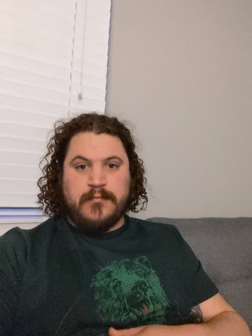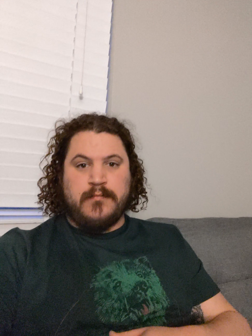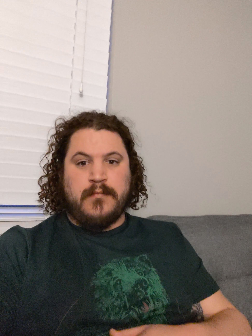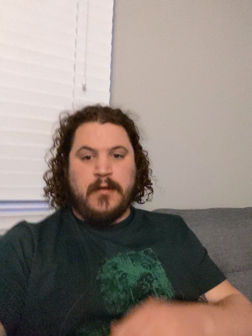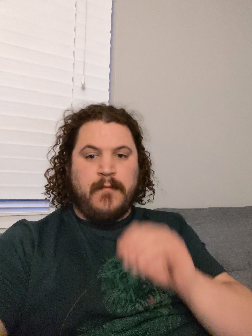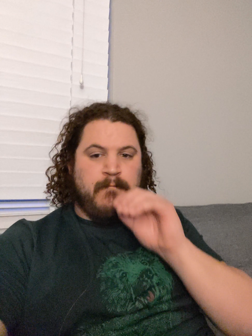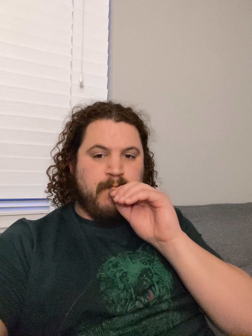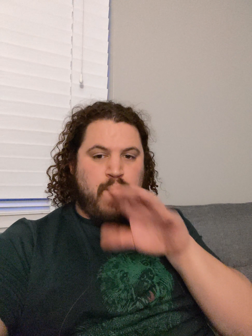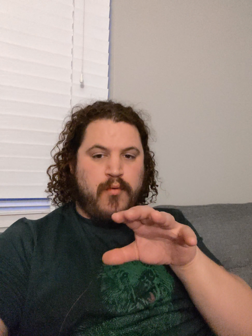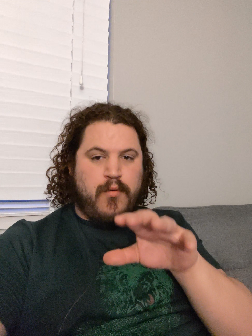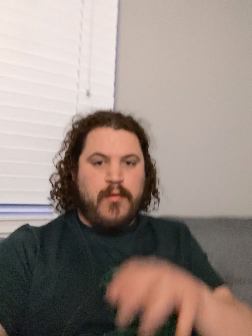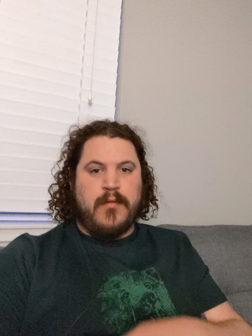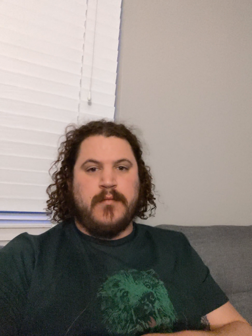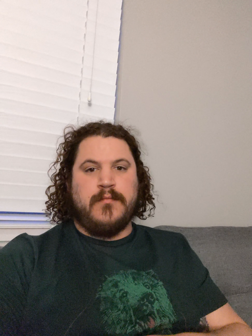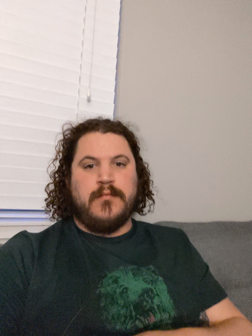blow